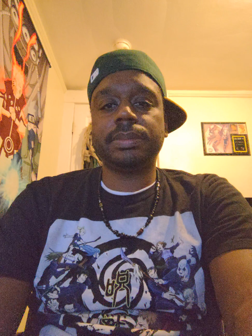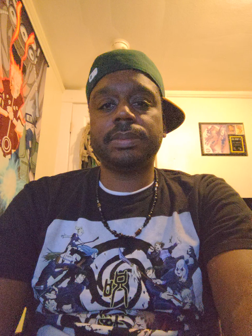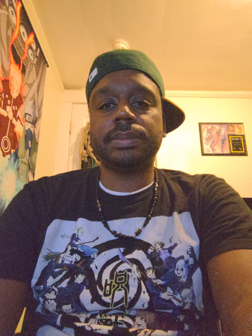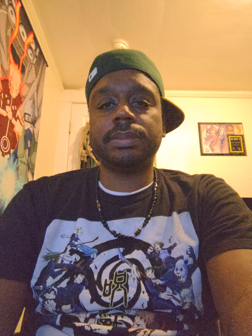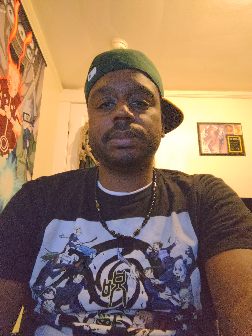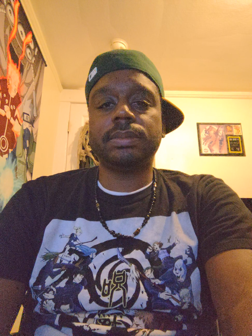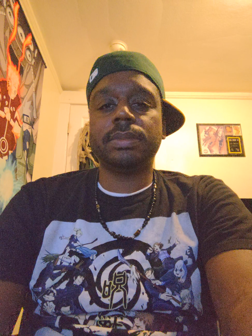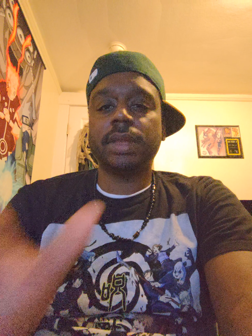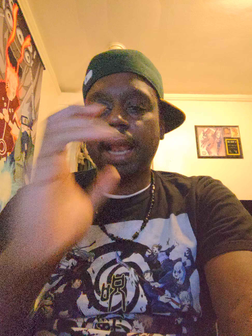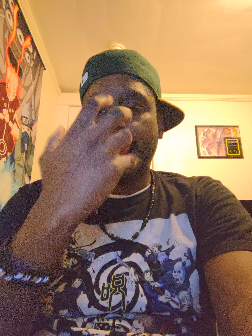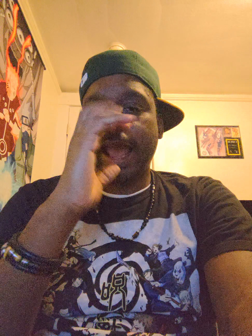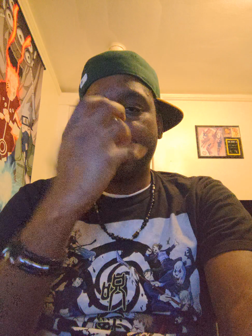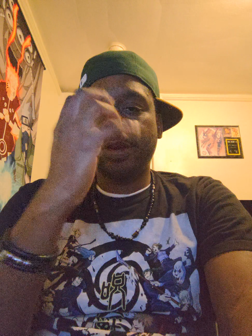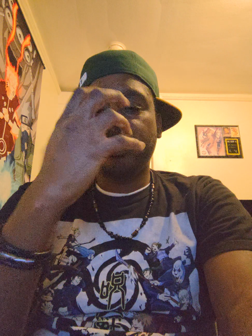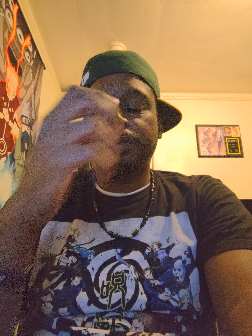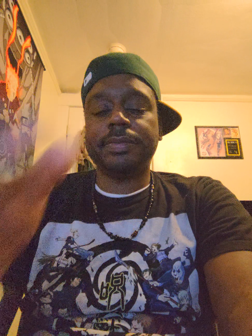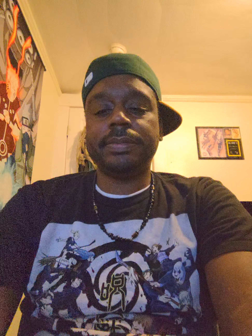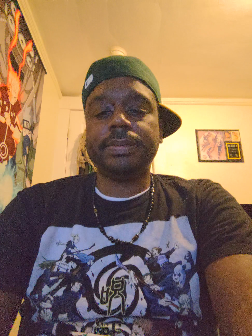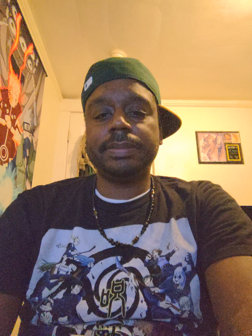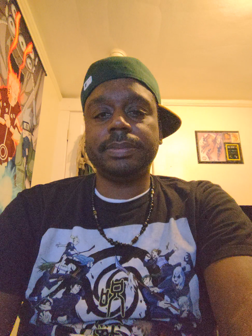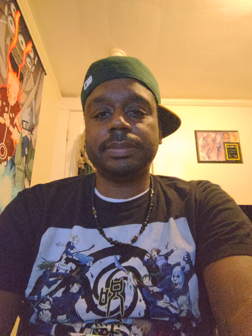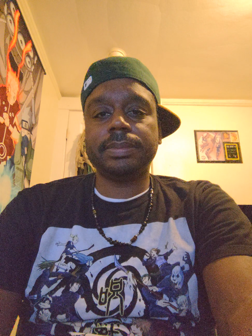clown